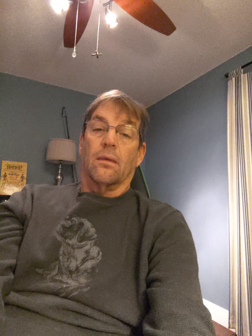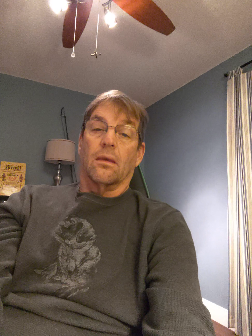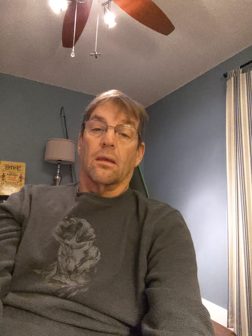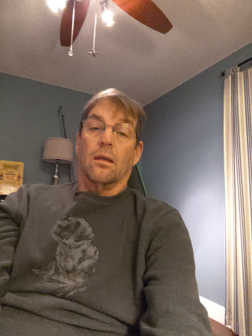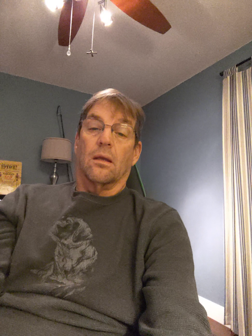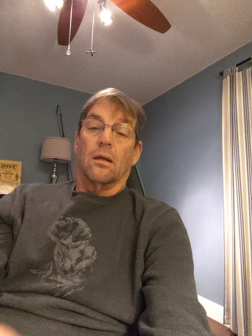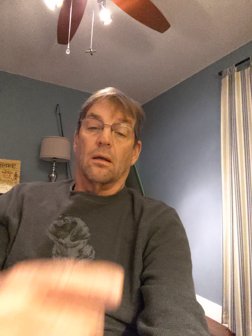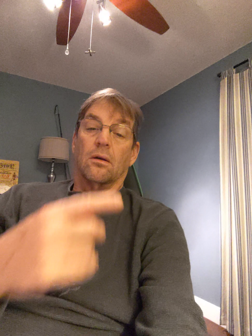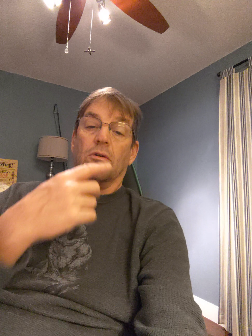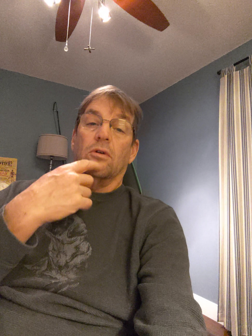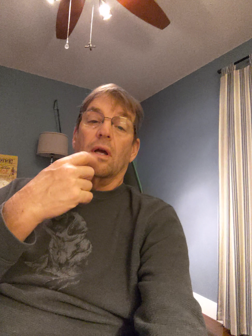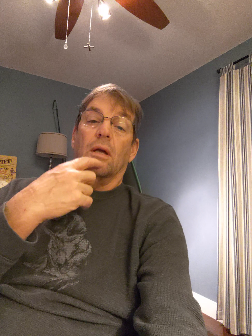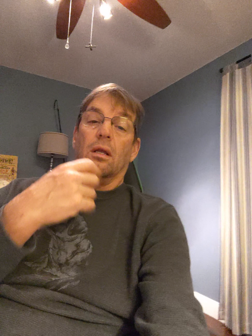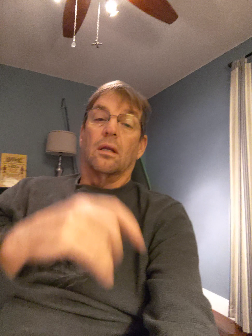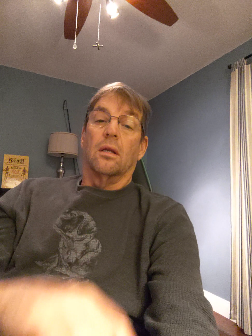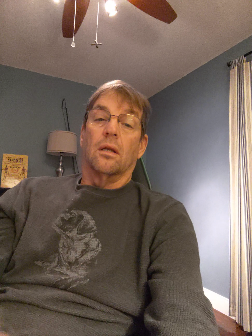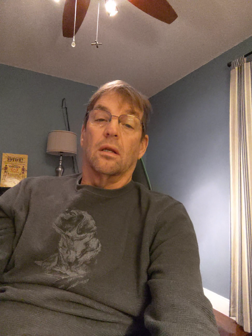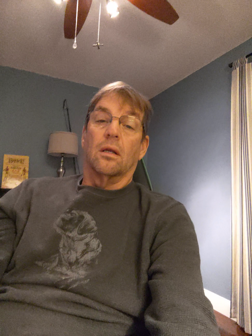red